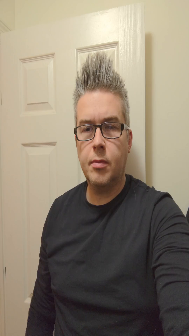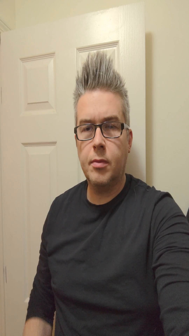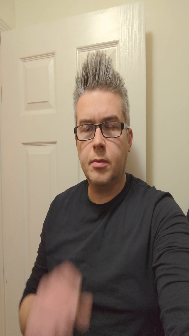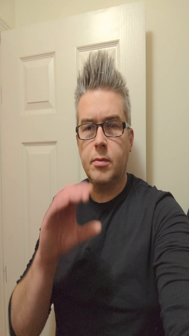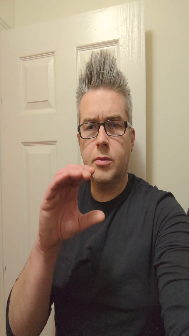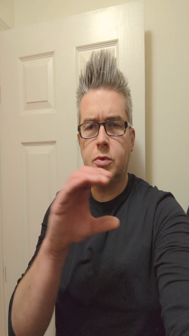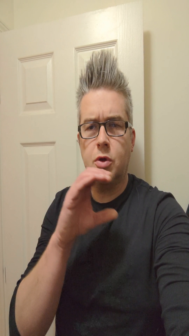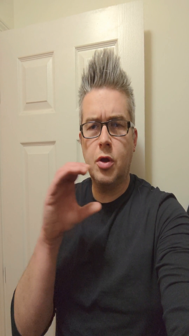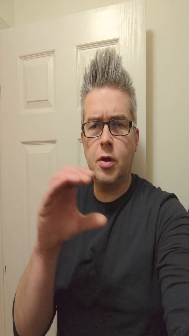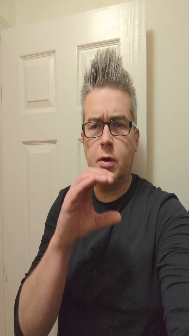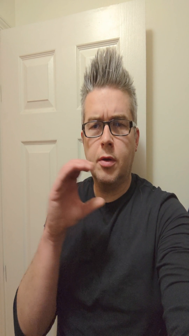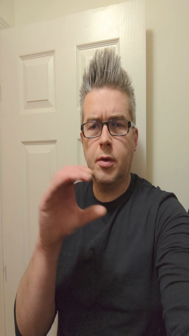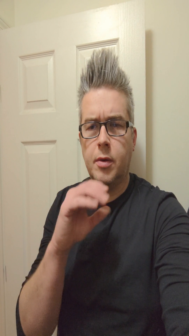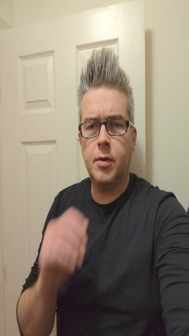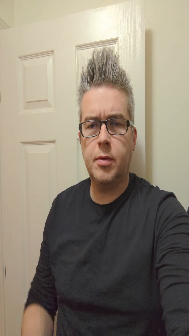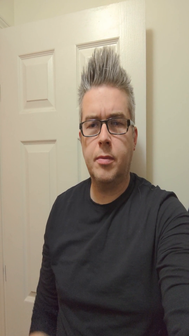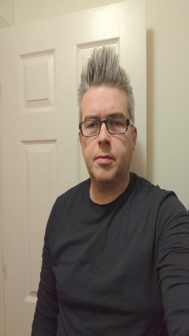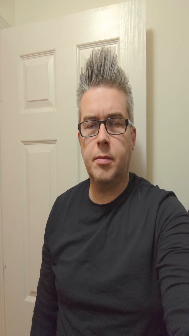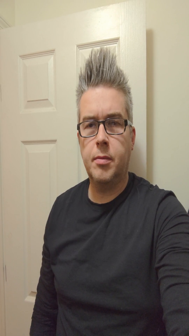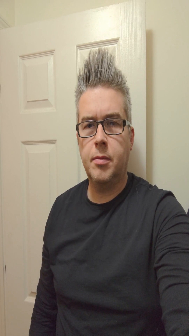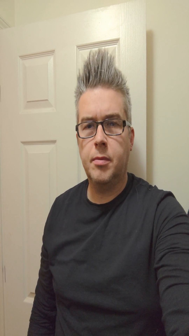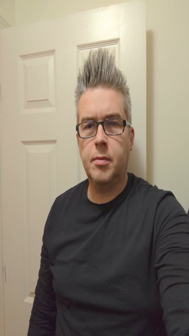chocolate